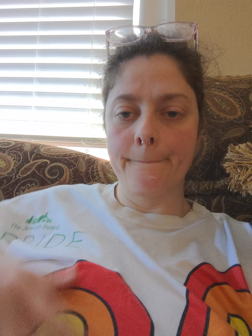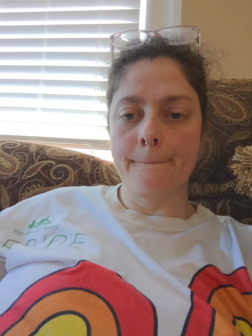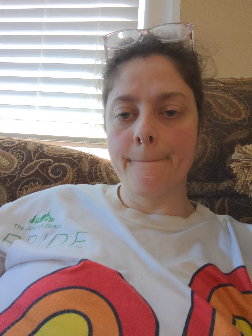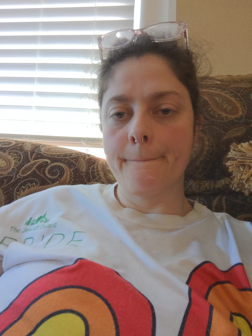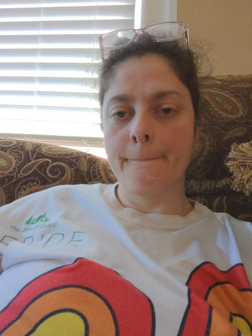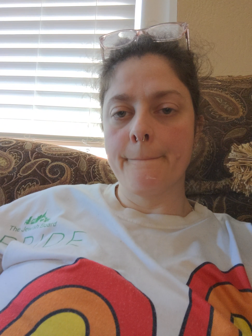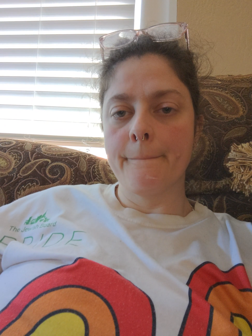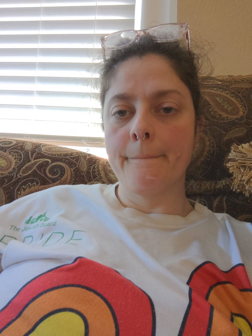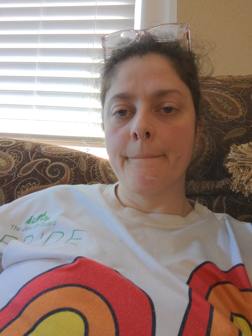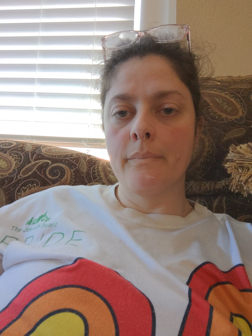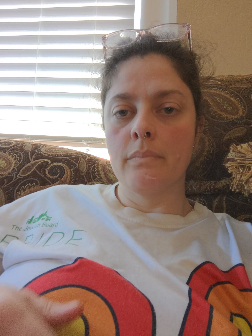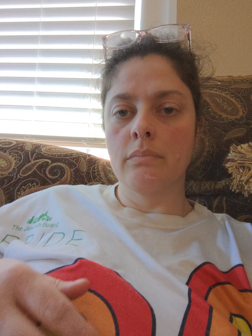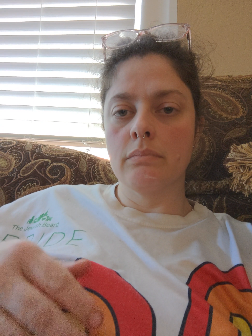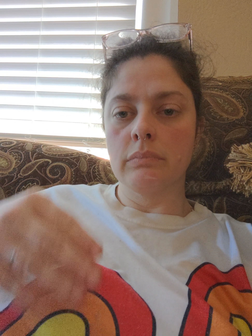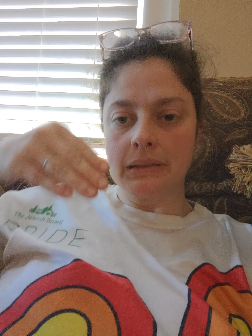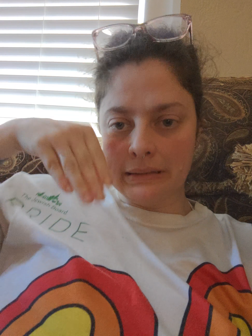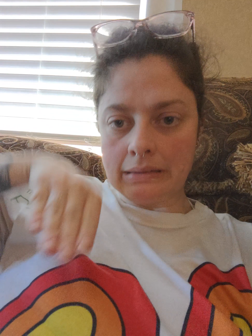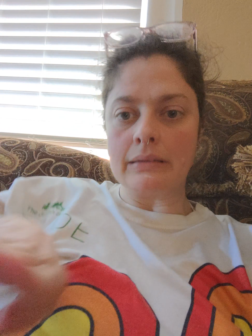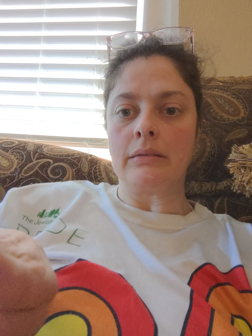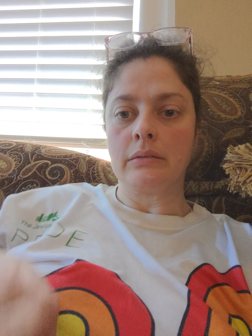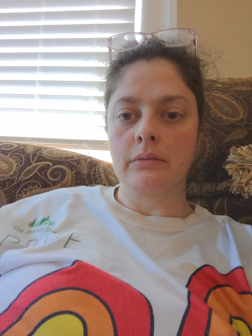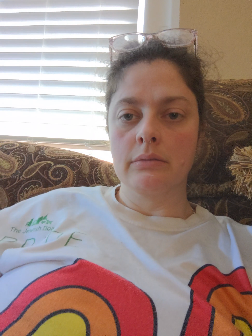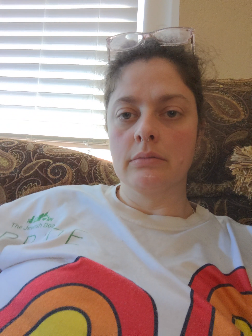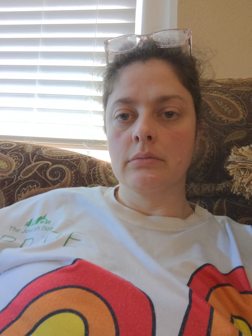into